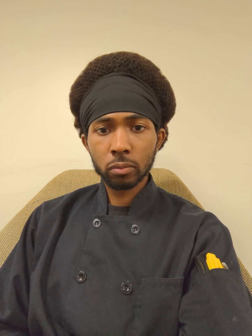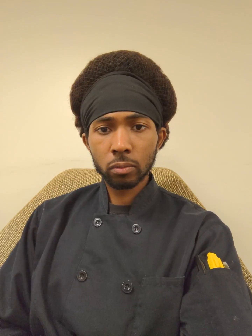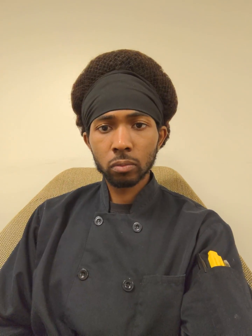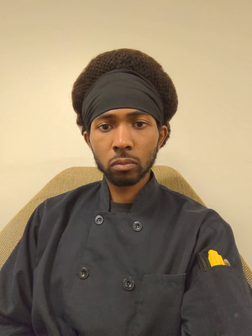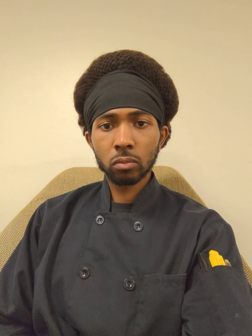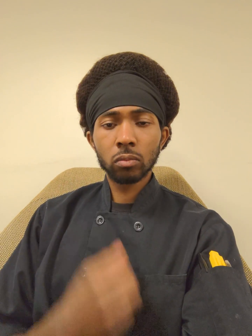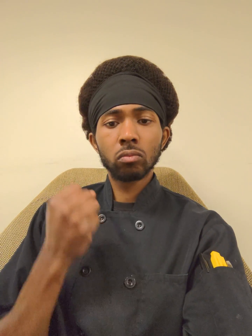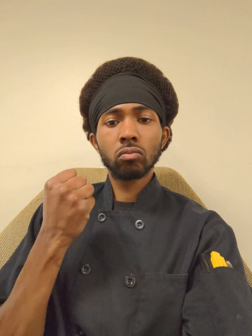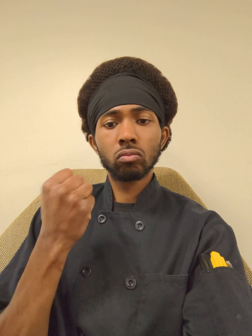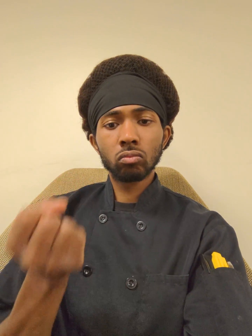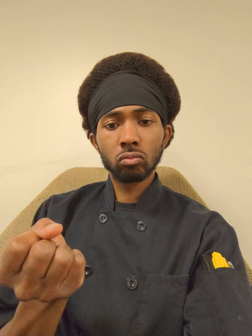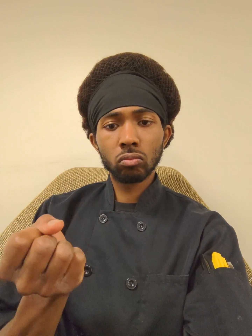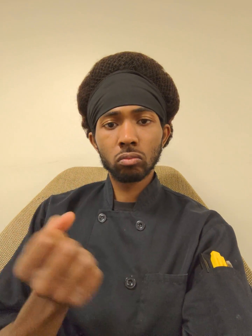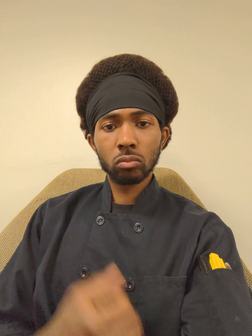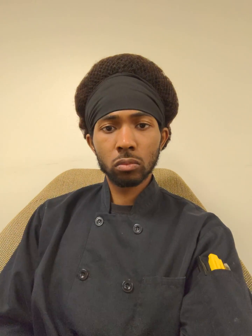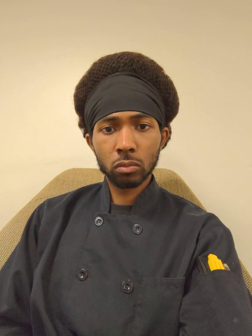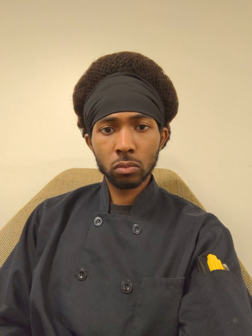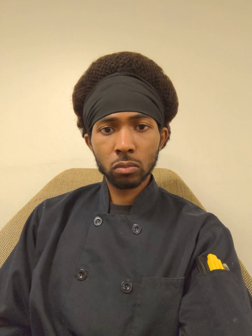drive